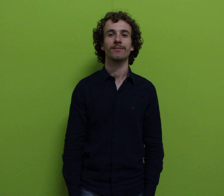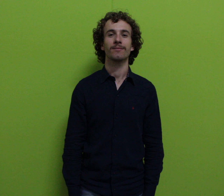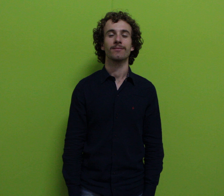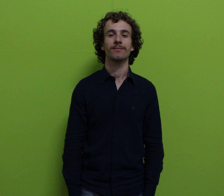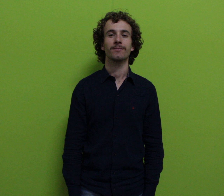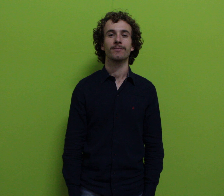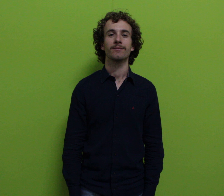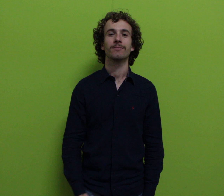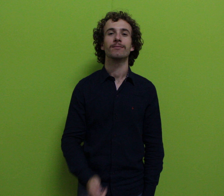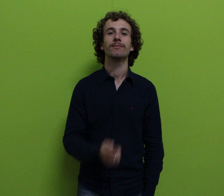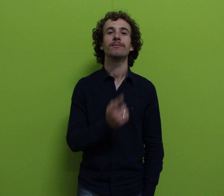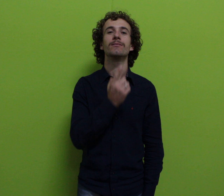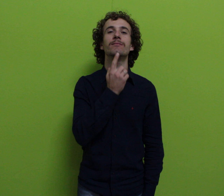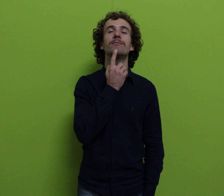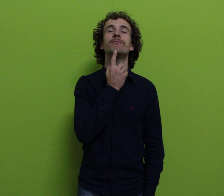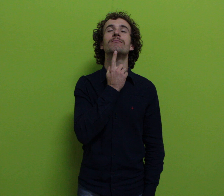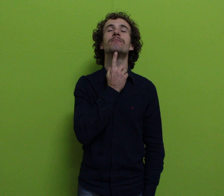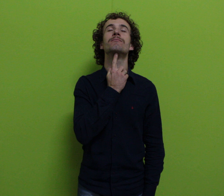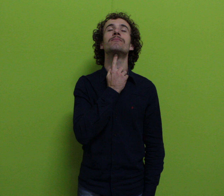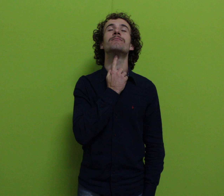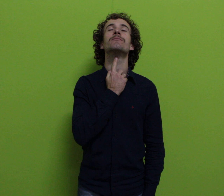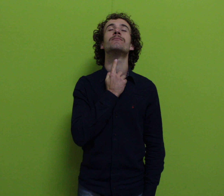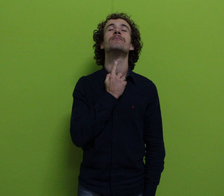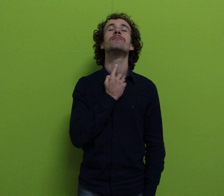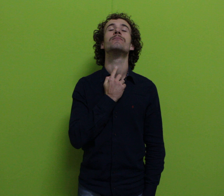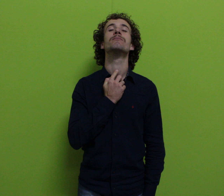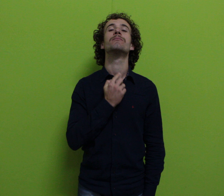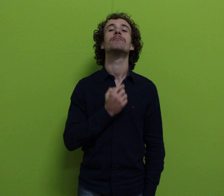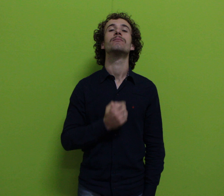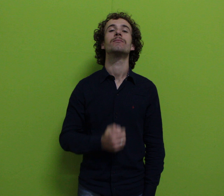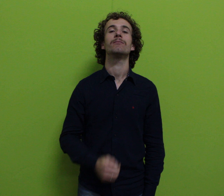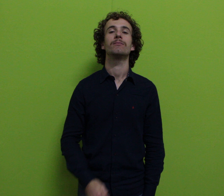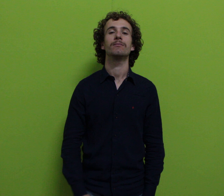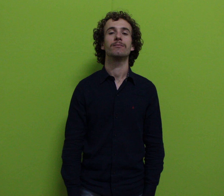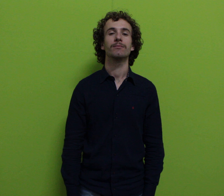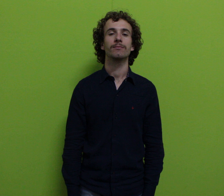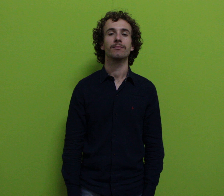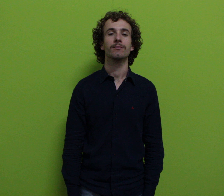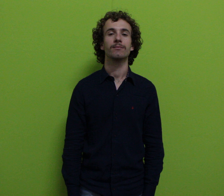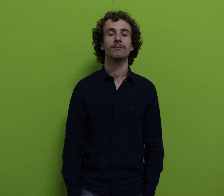vontade